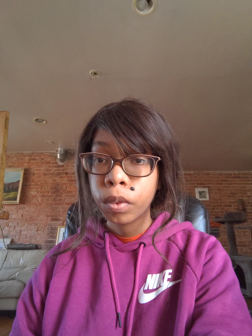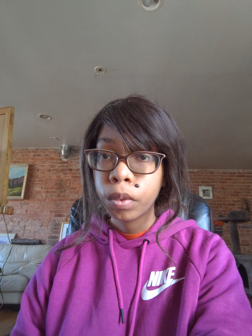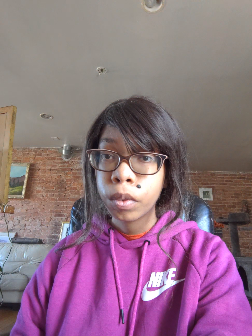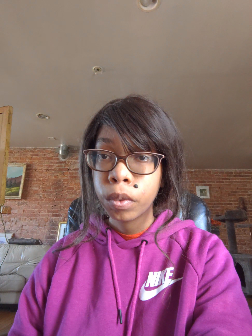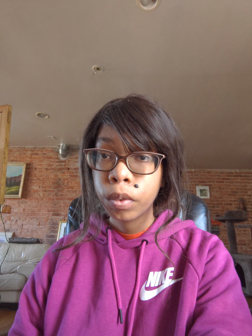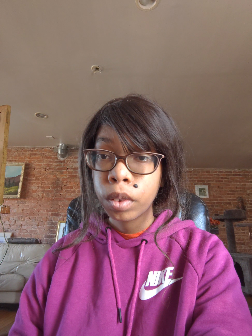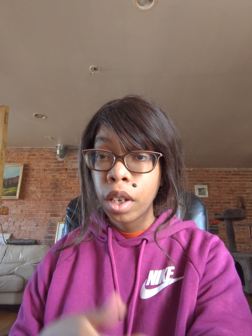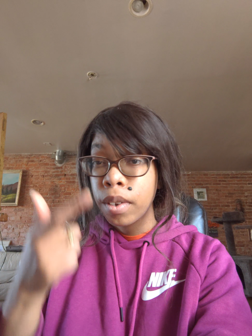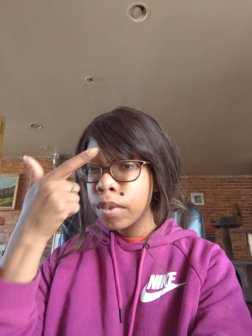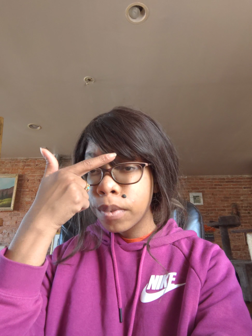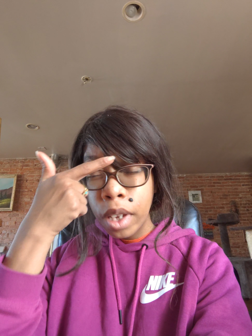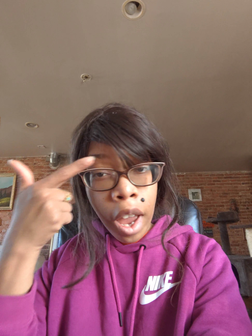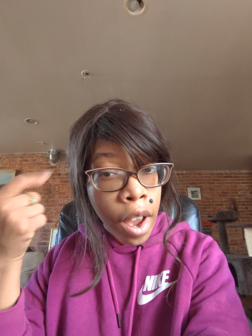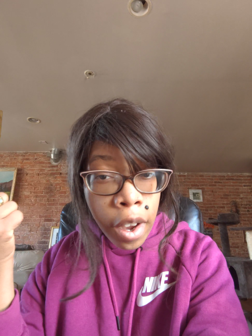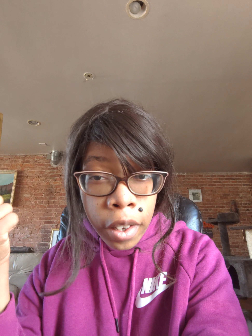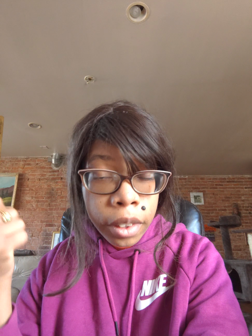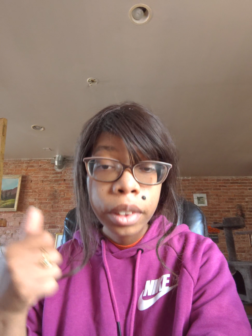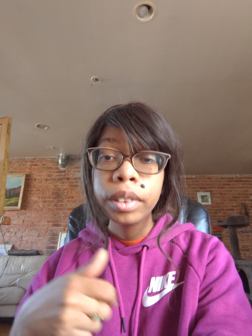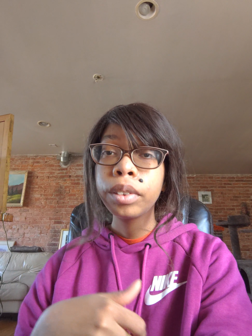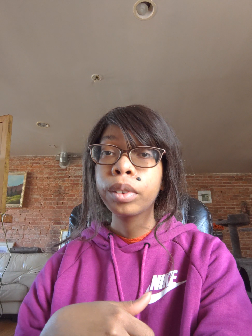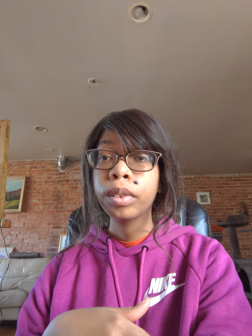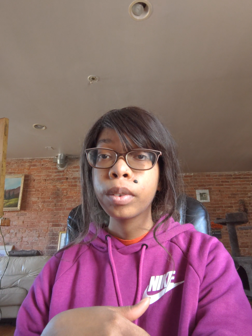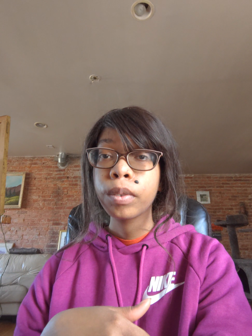because